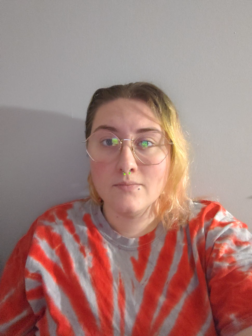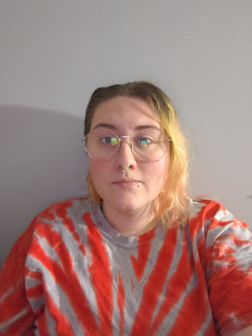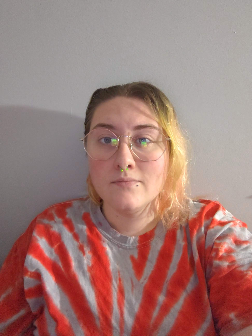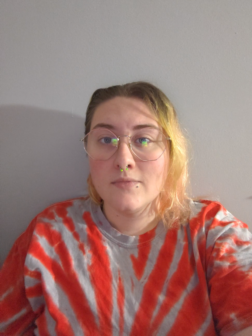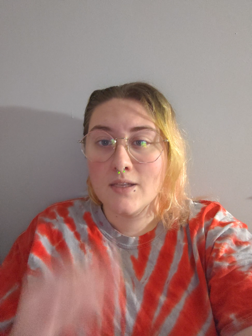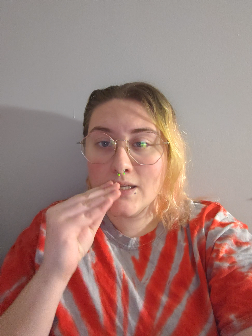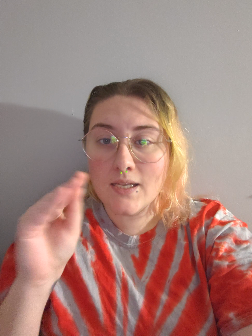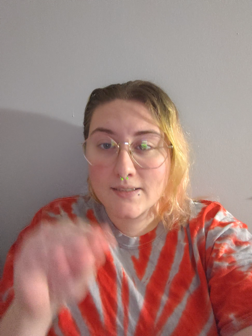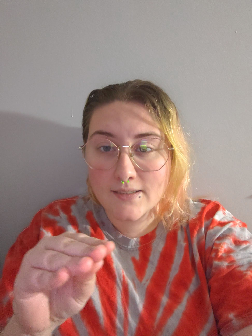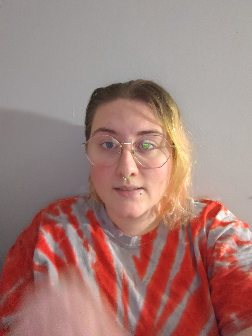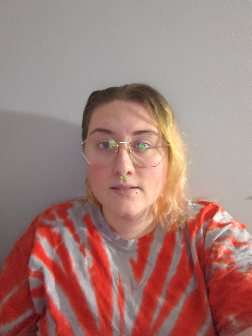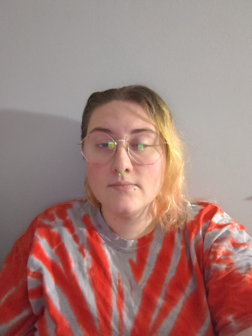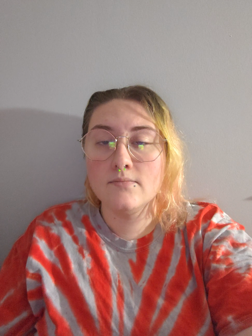kiss